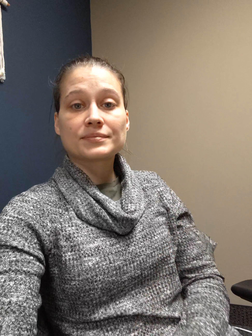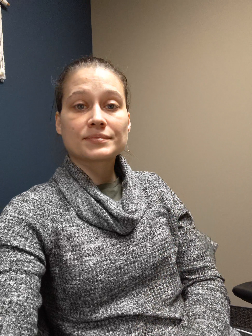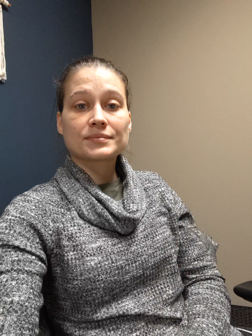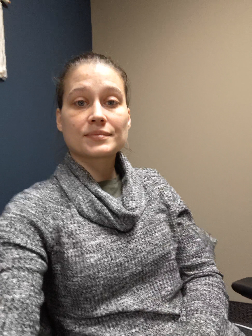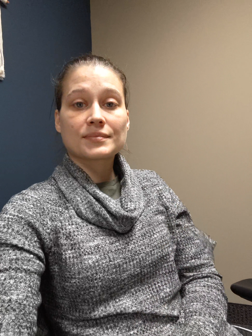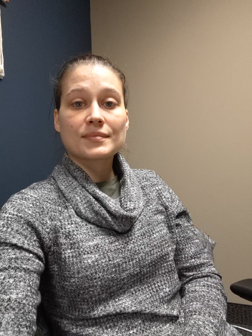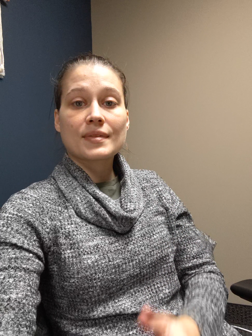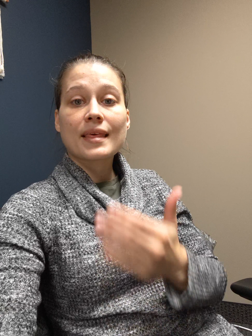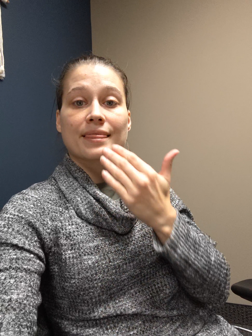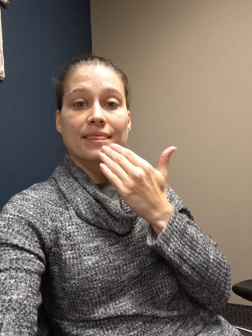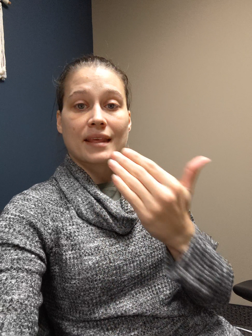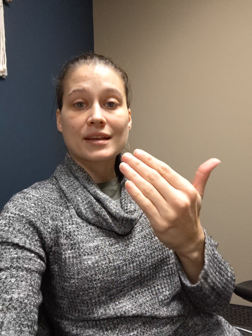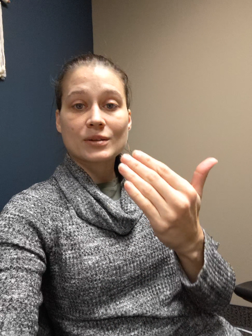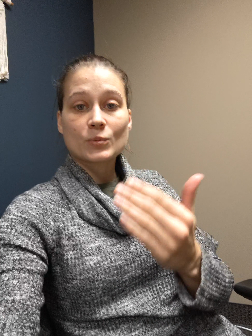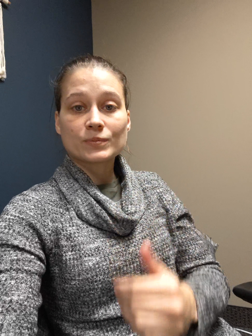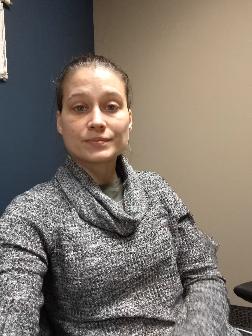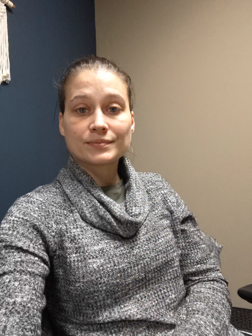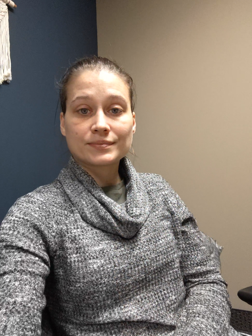thank you